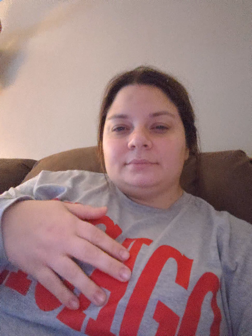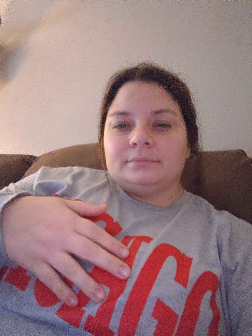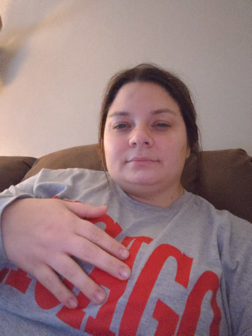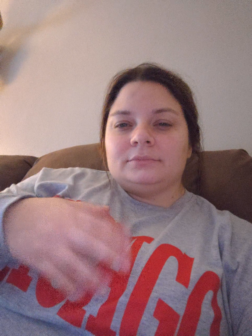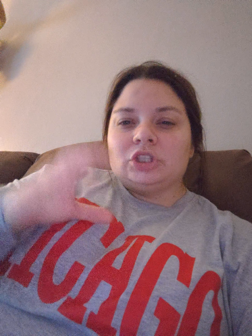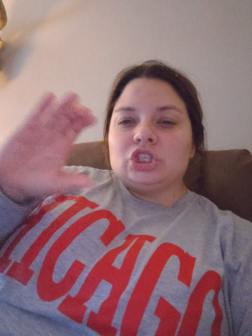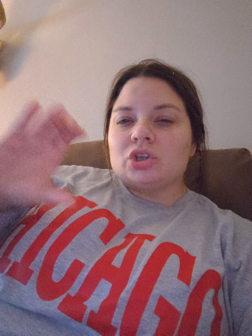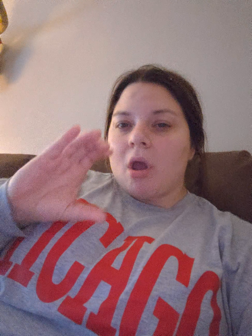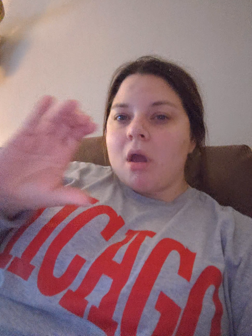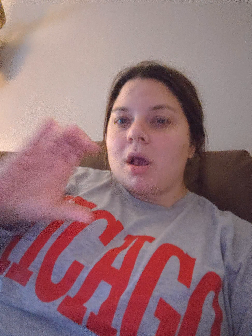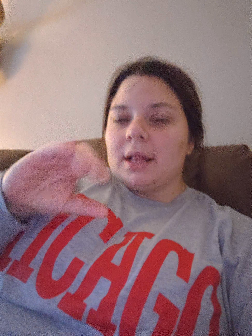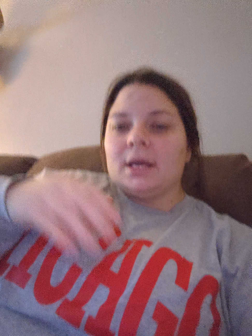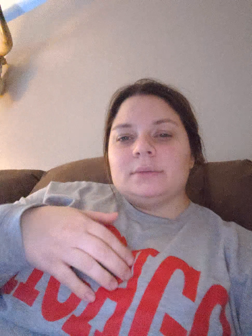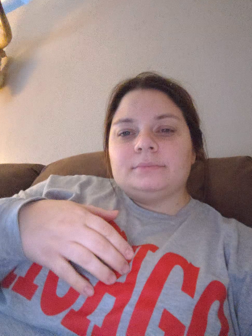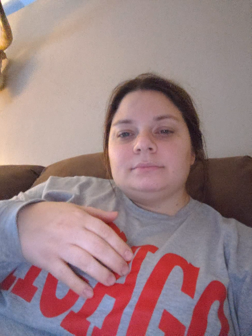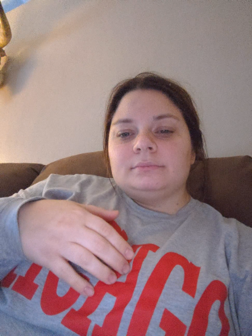chocolate